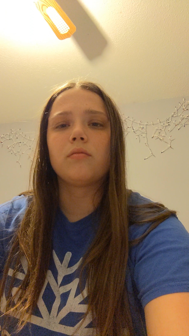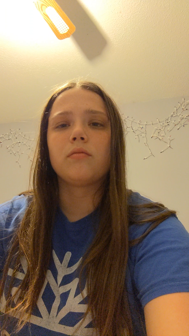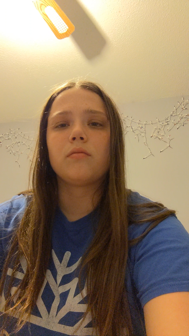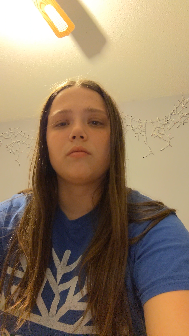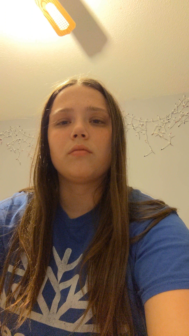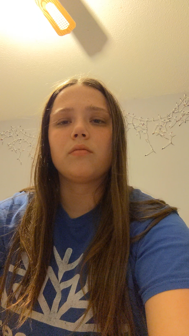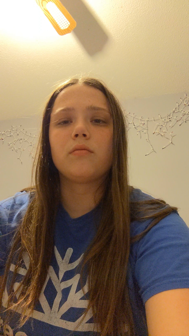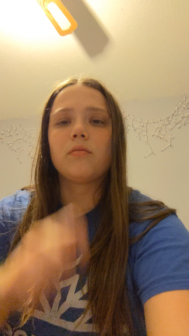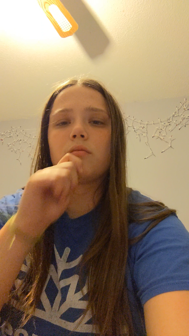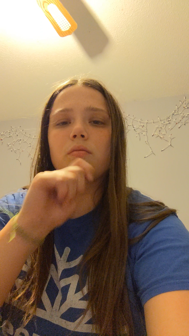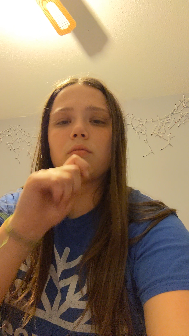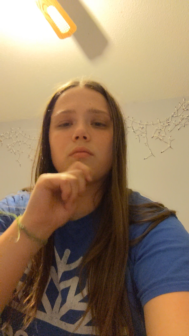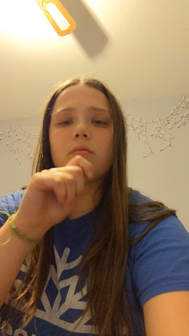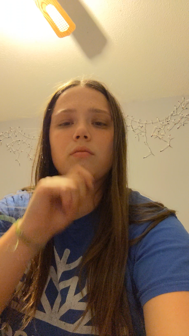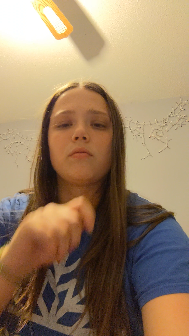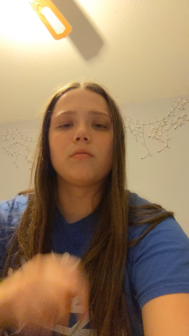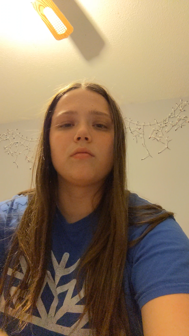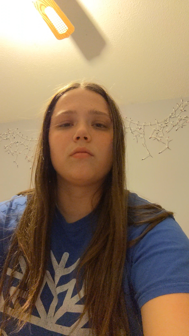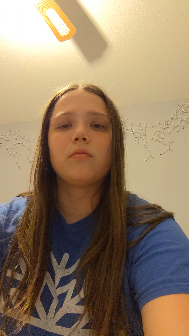popsicle